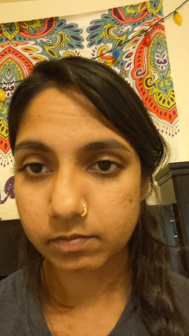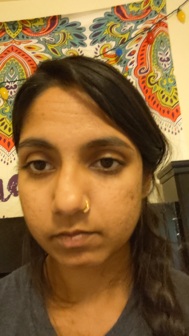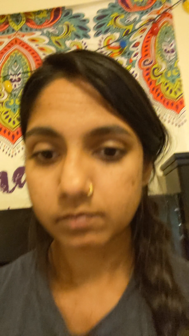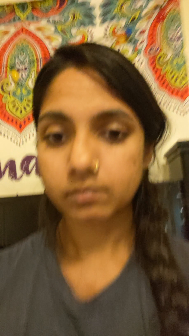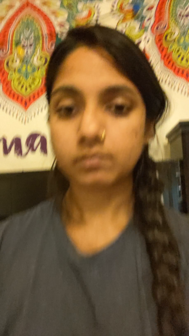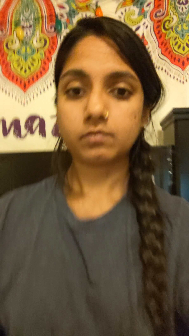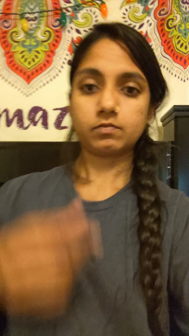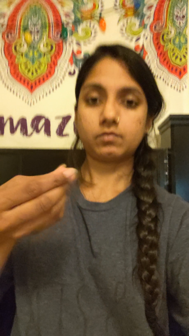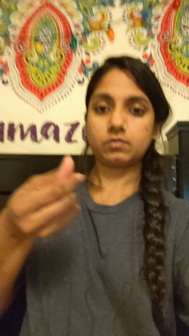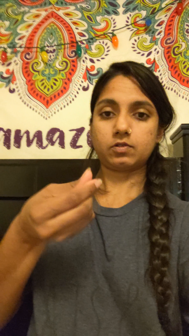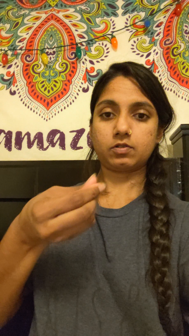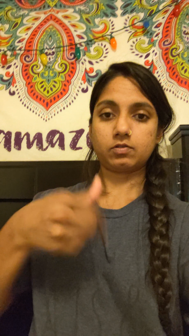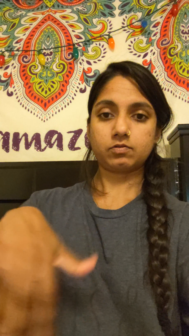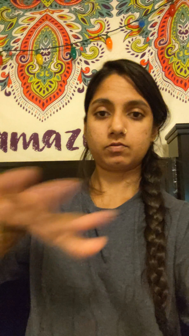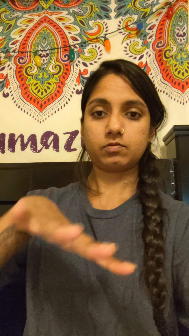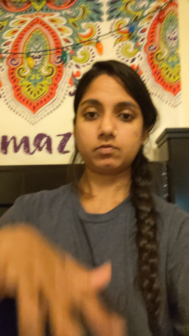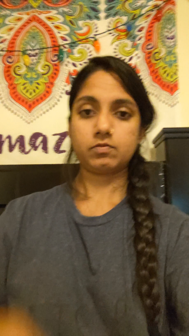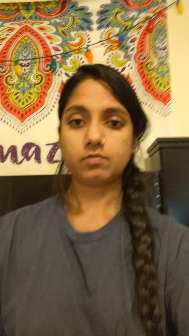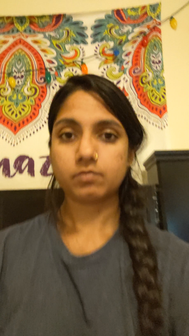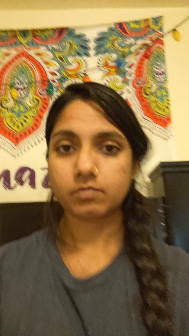garden